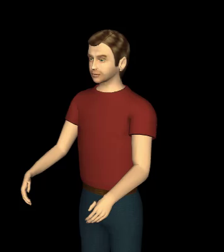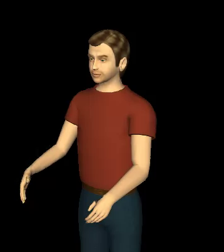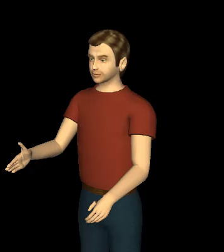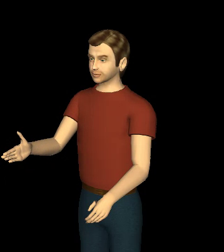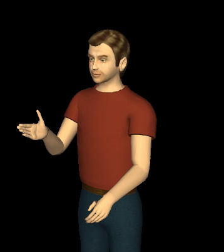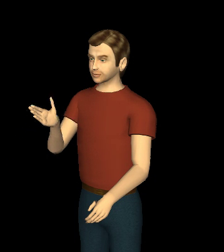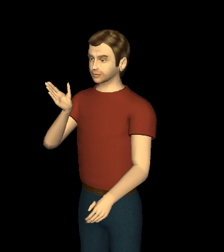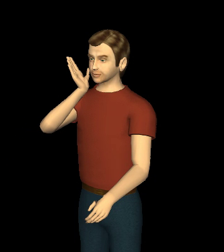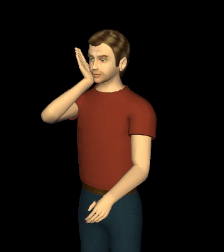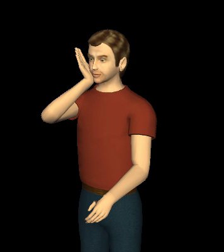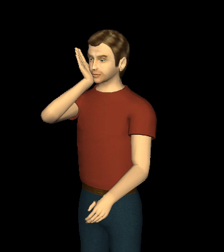ينام